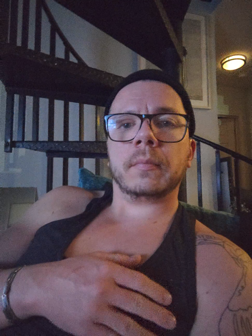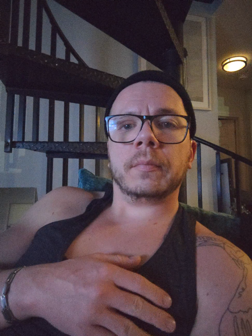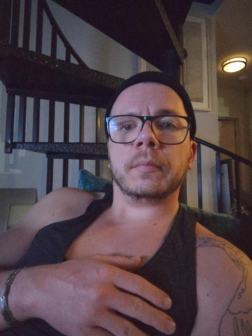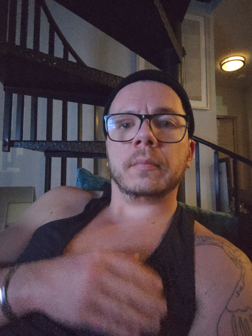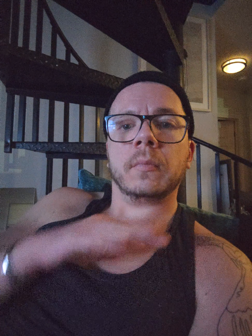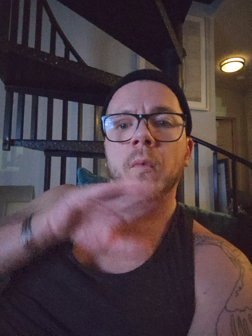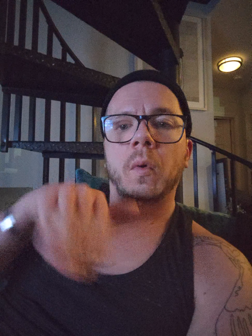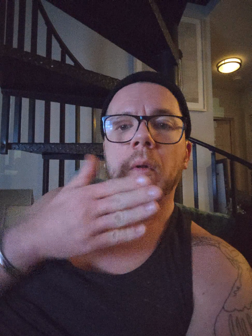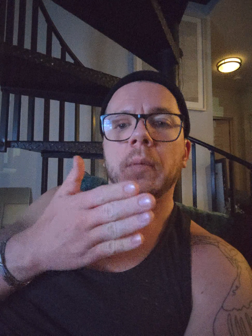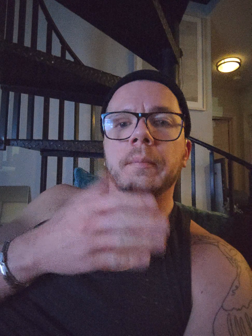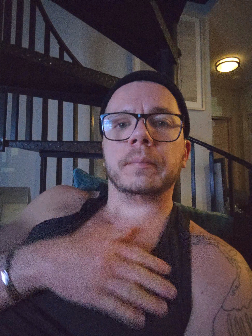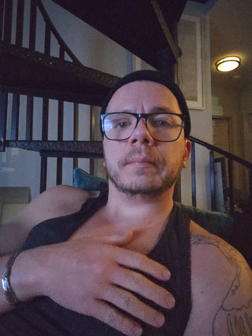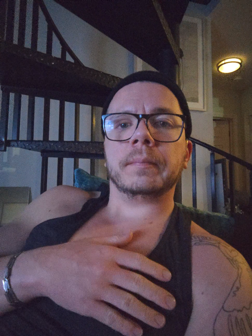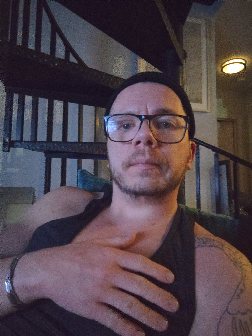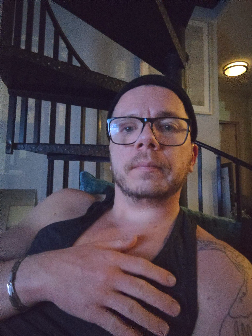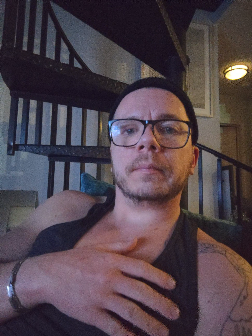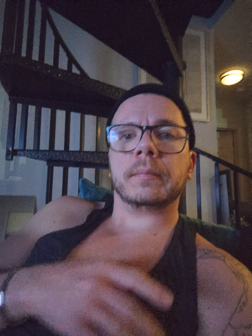all